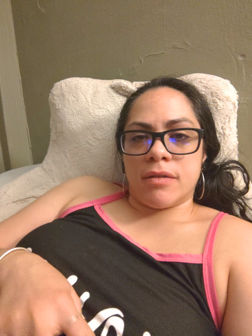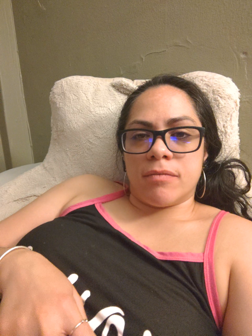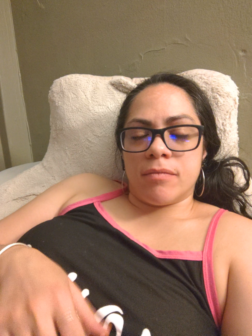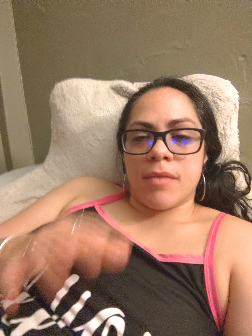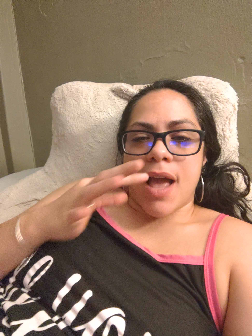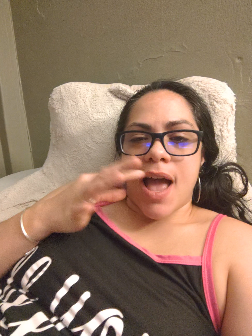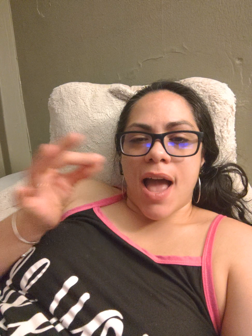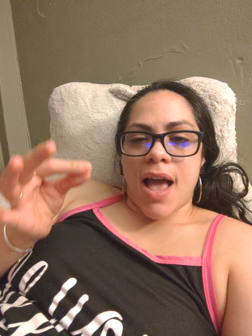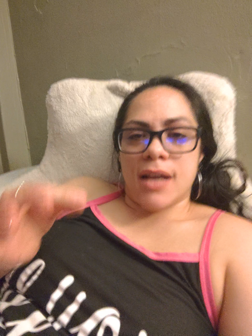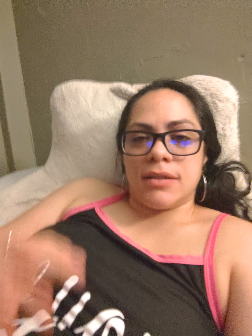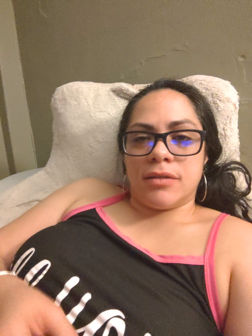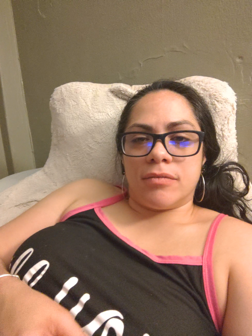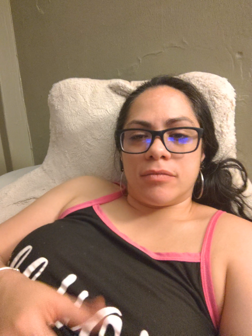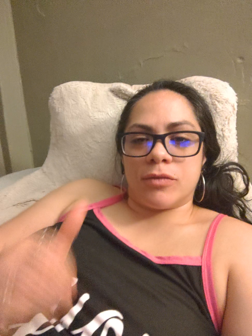cat